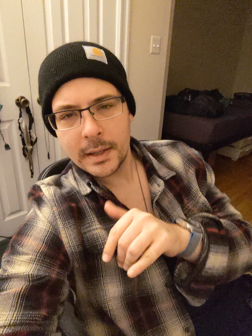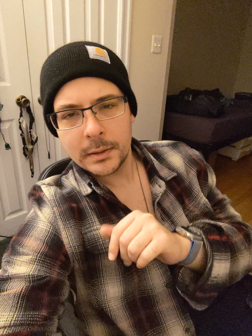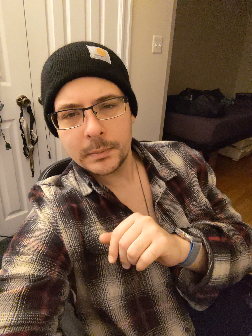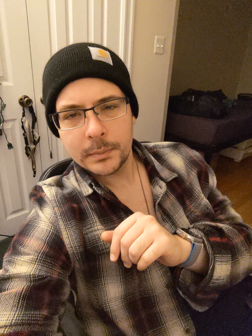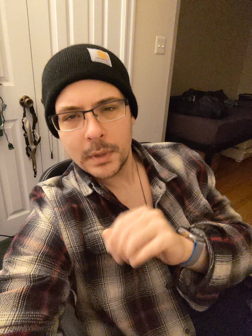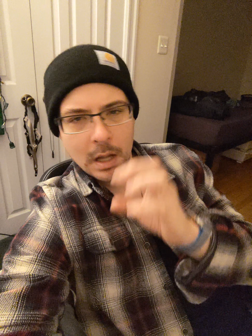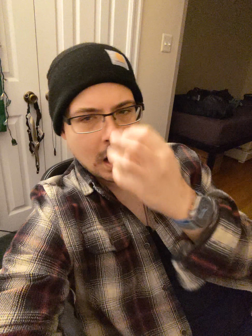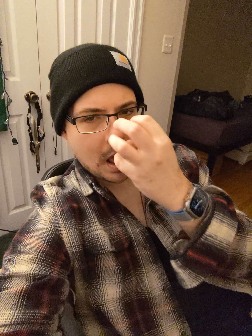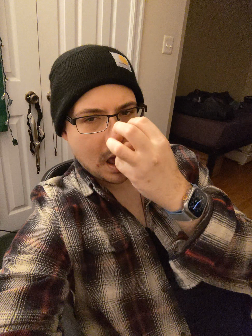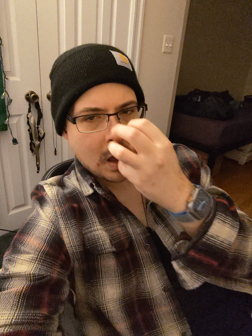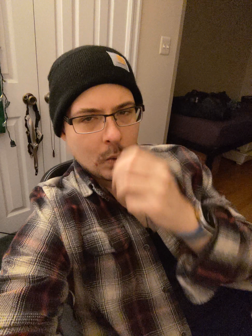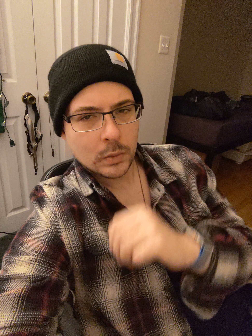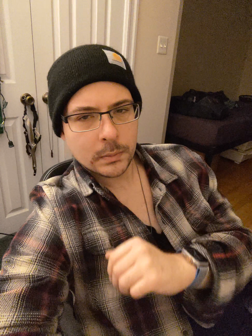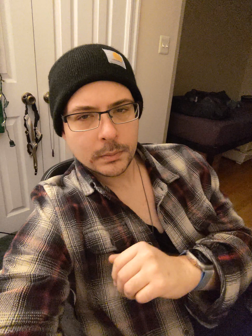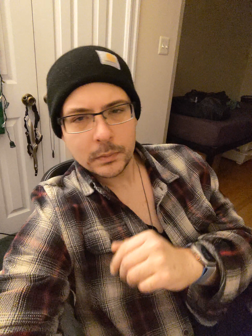clown